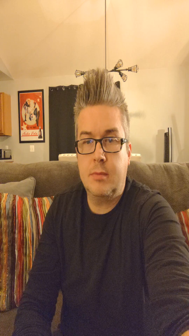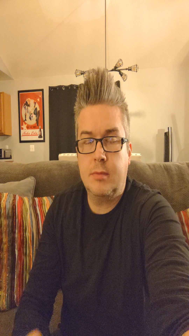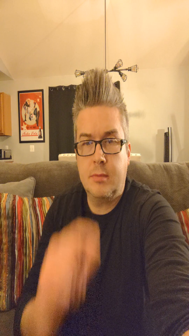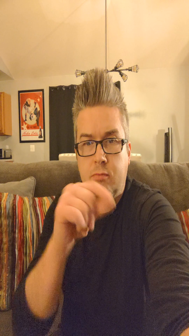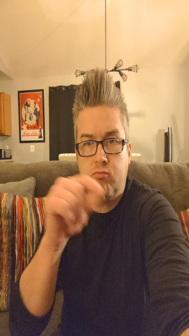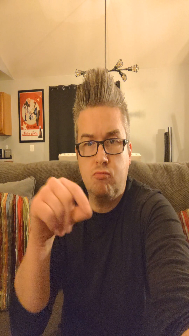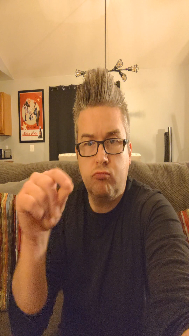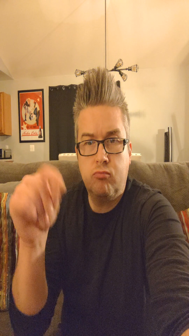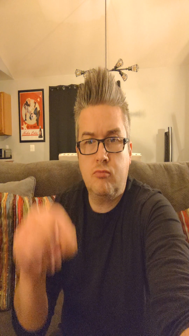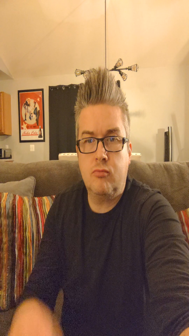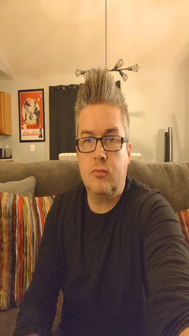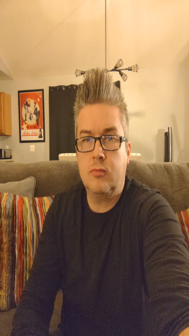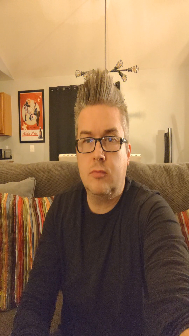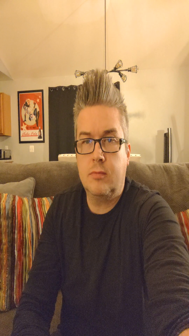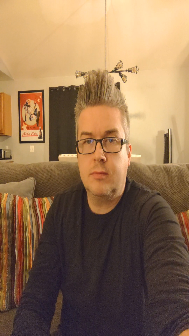pen